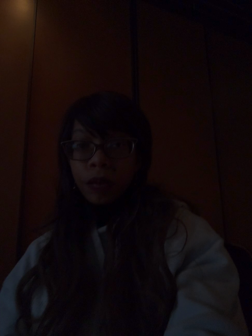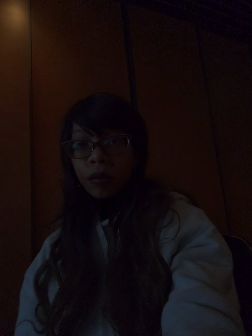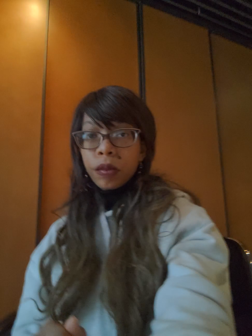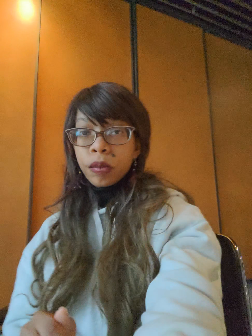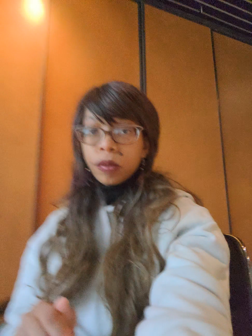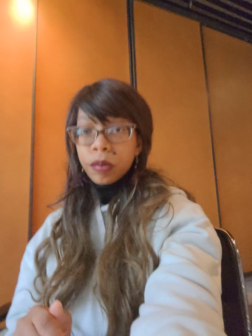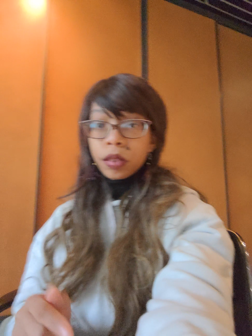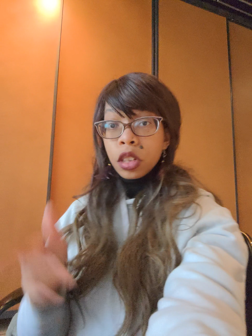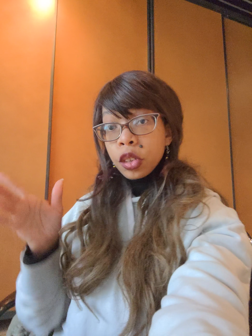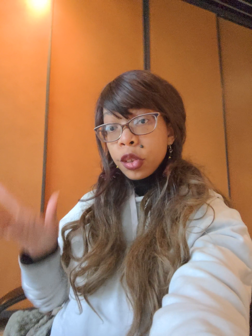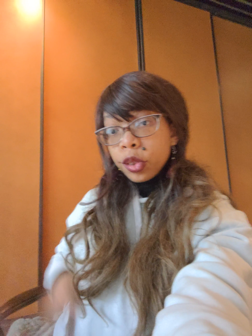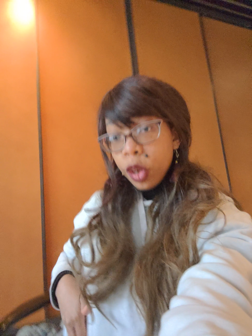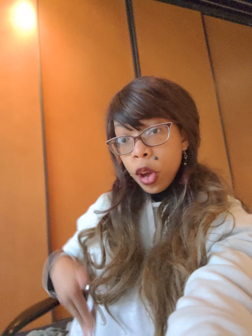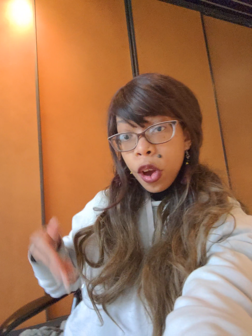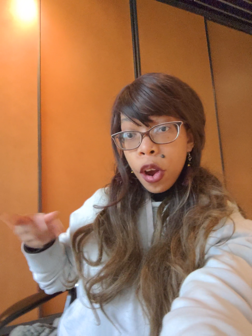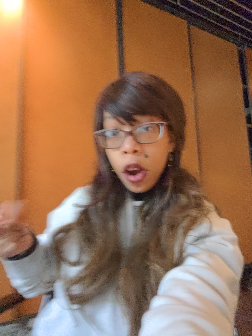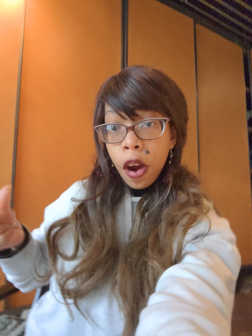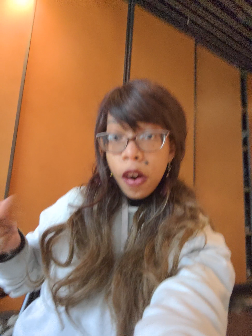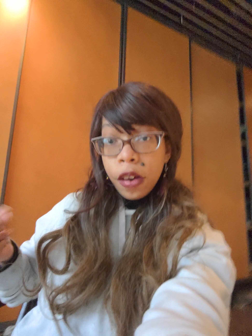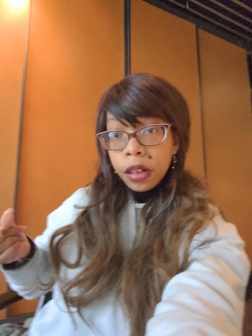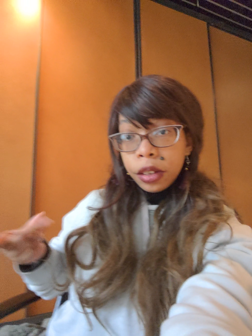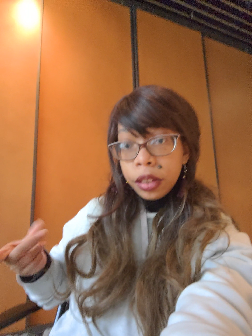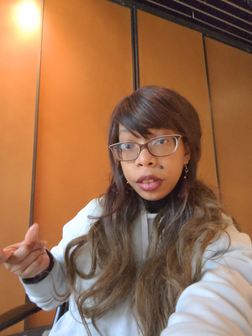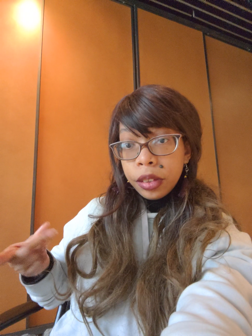dog